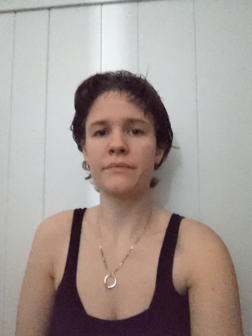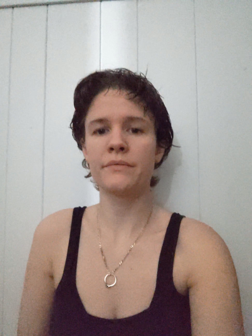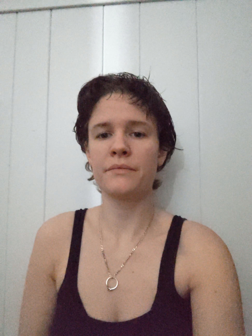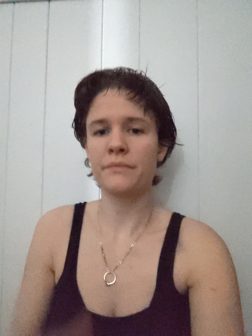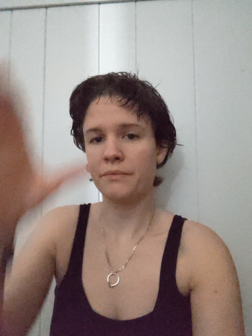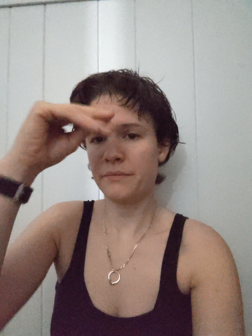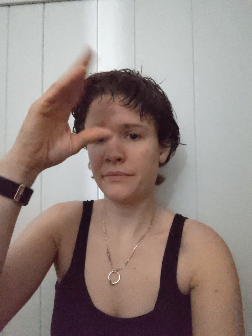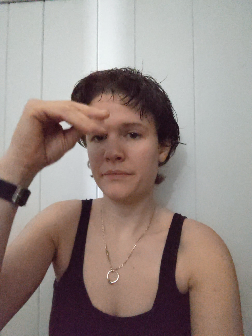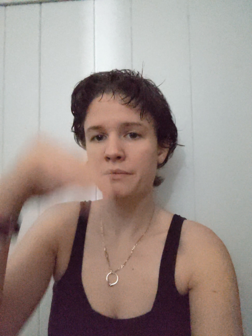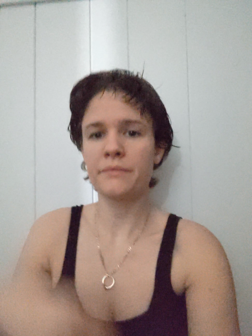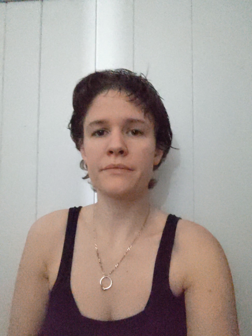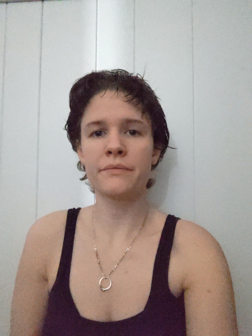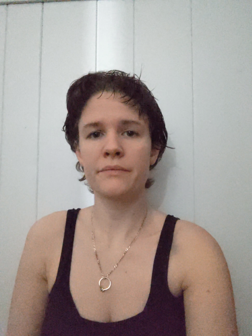boy